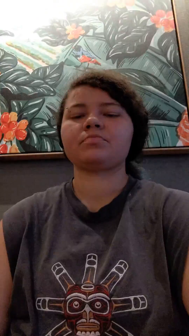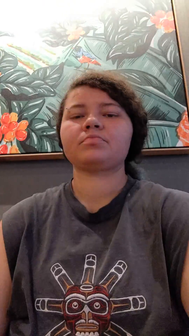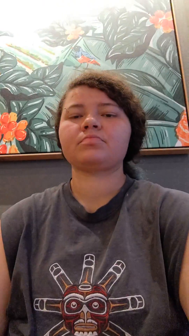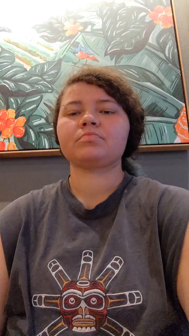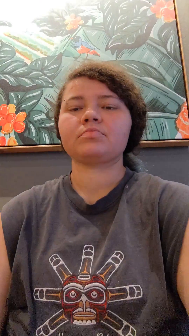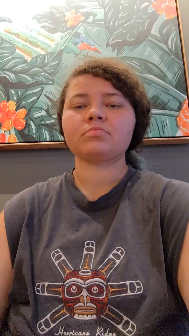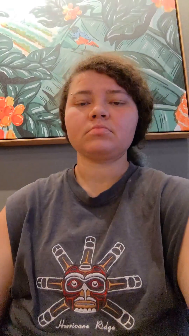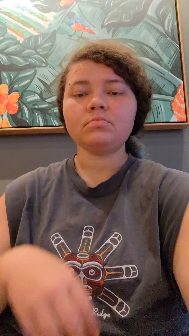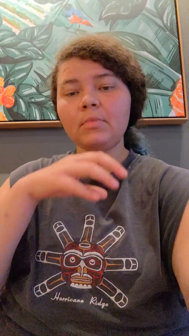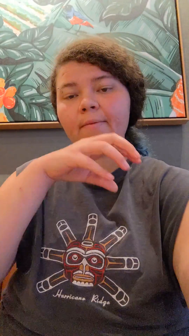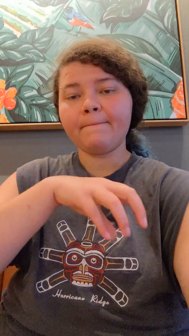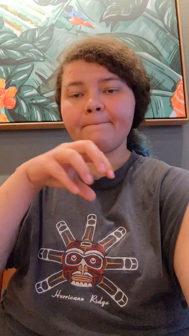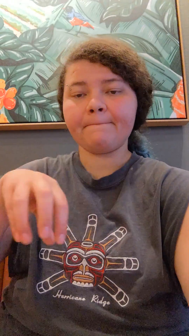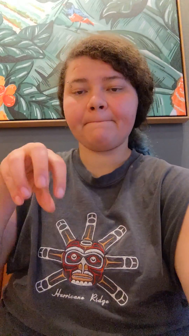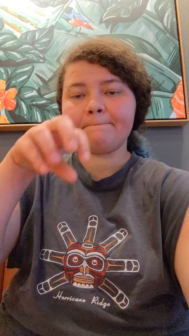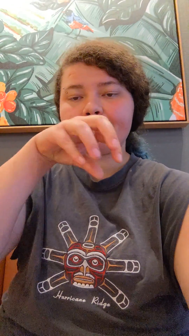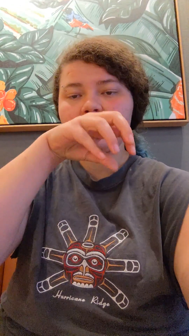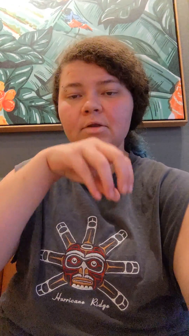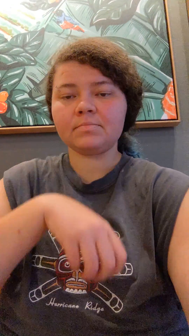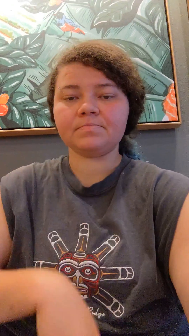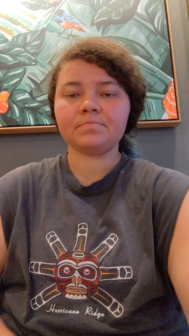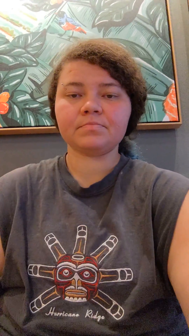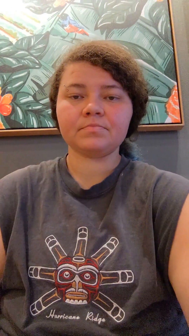block